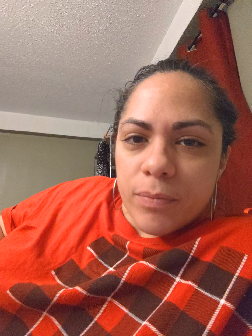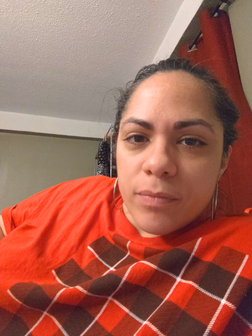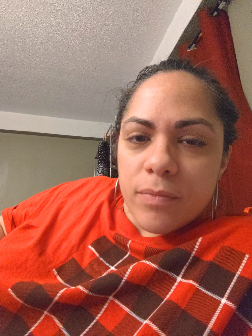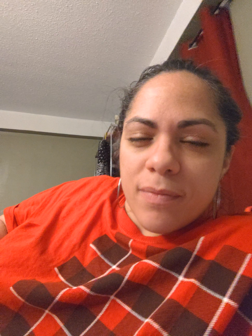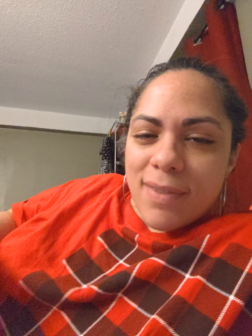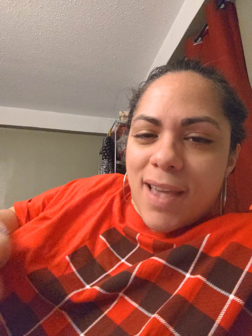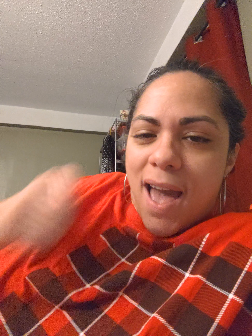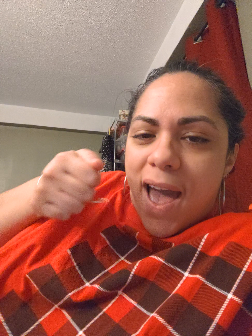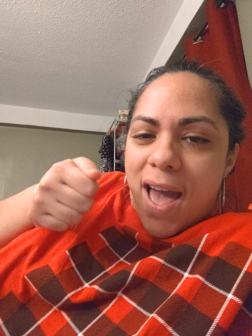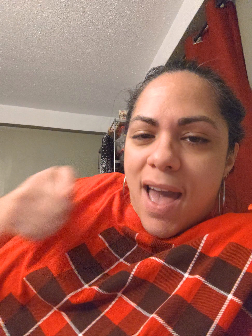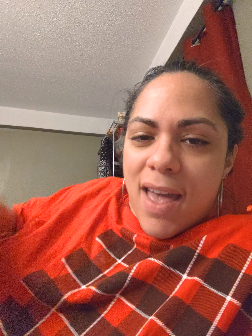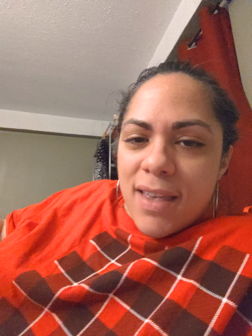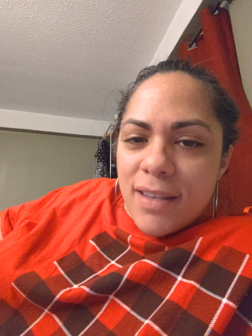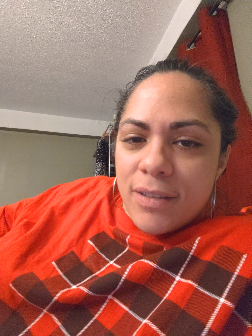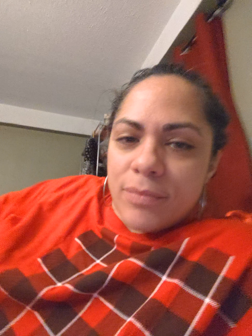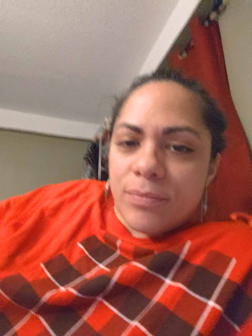hide